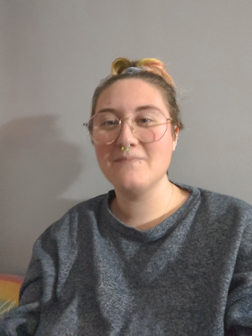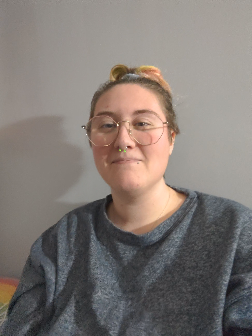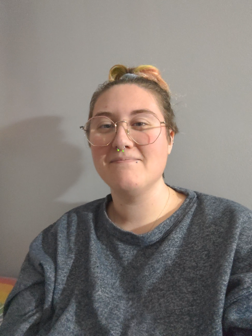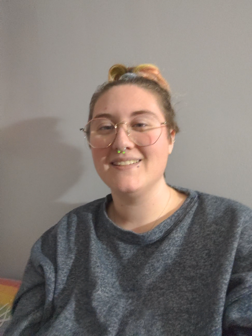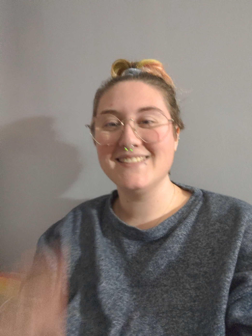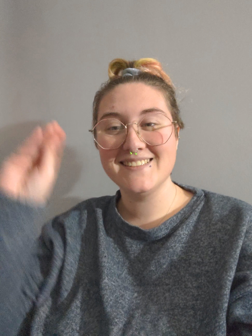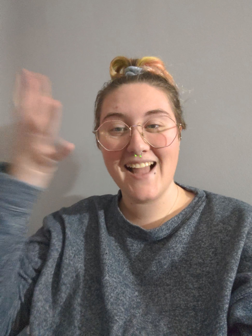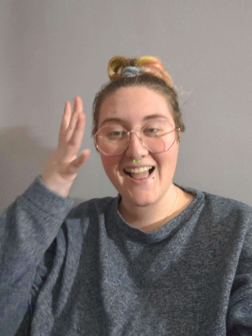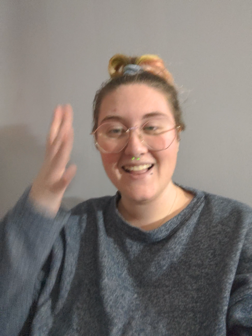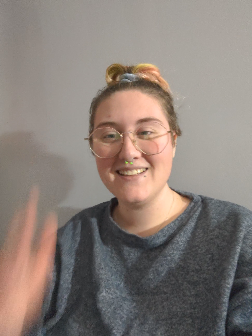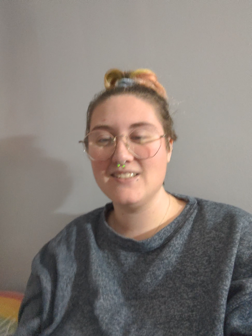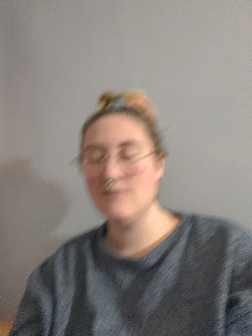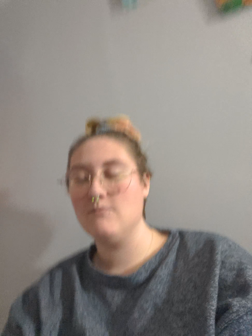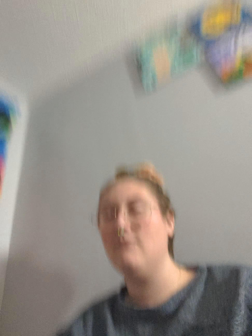sun